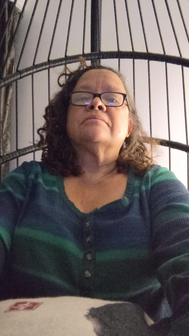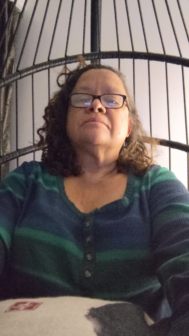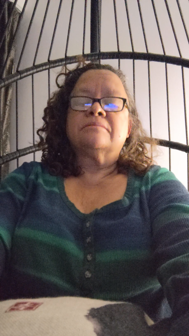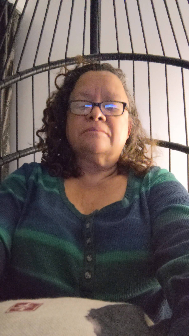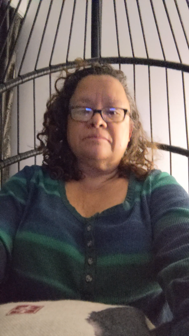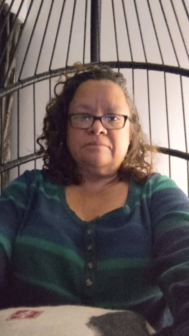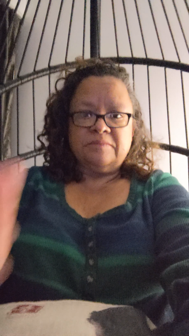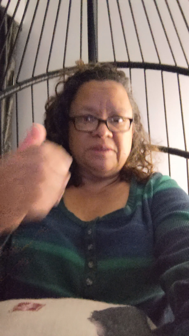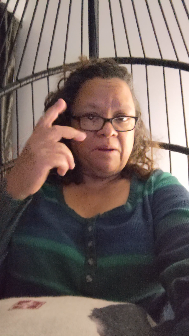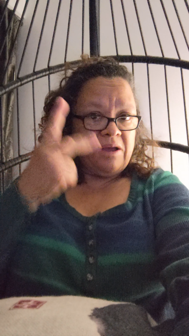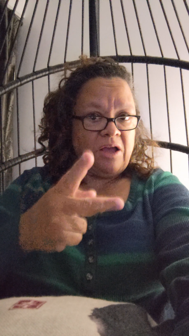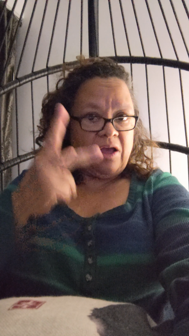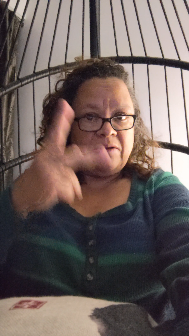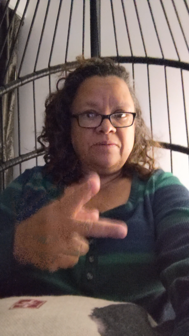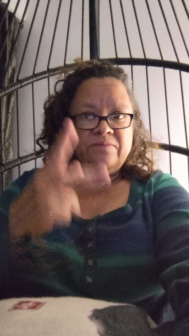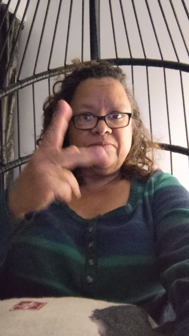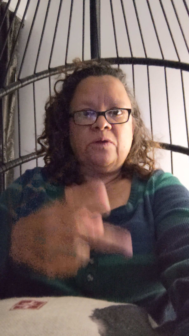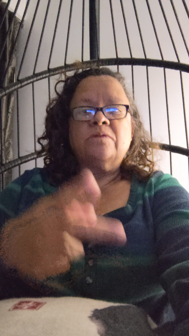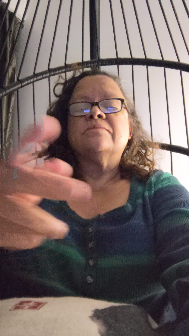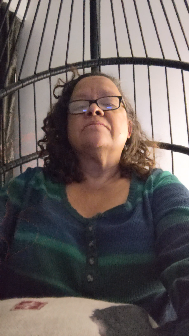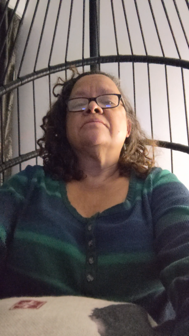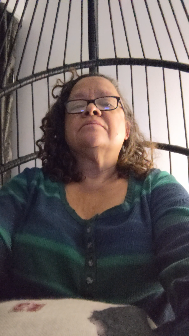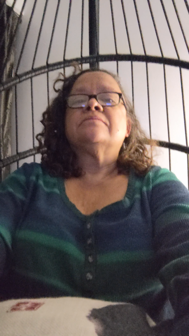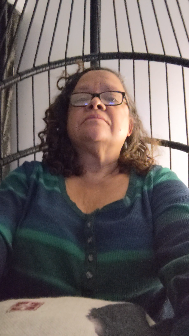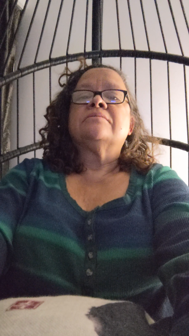careful